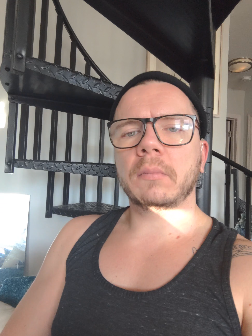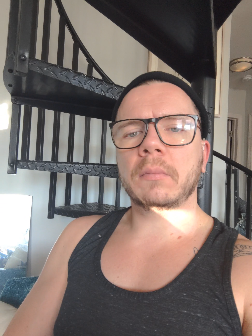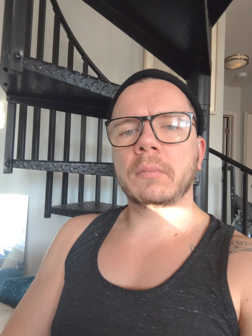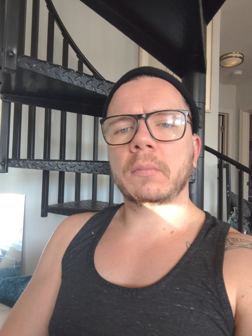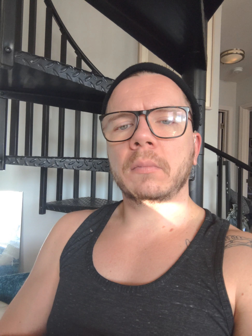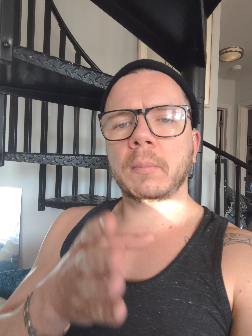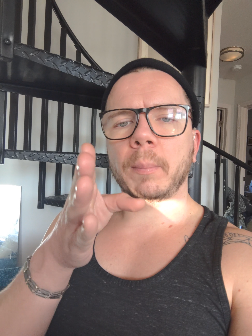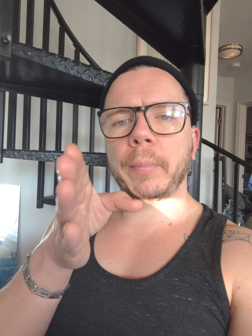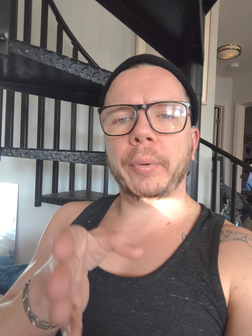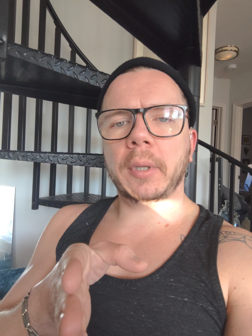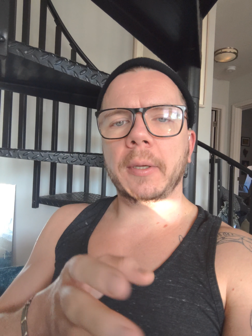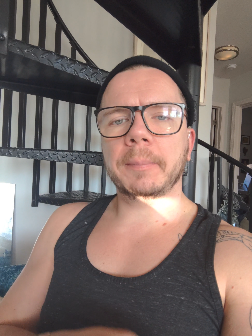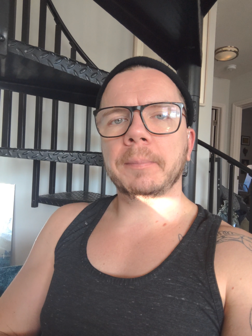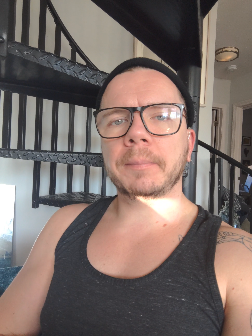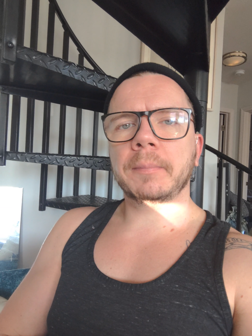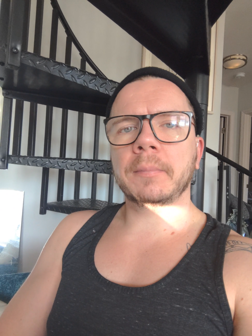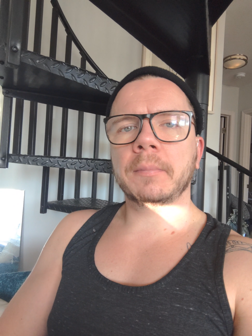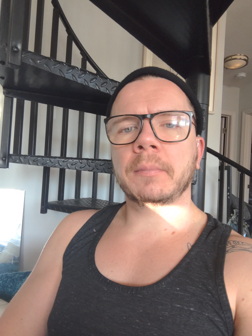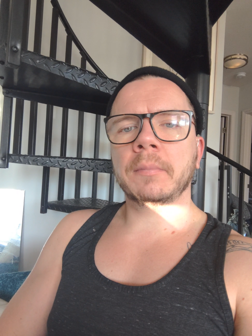person